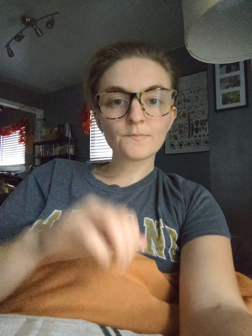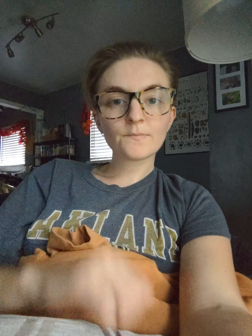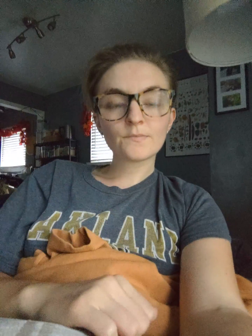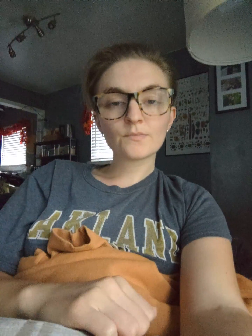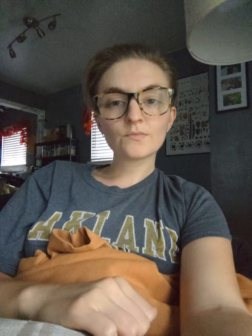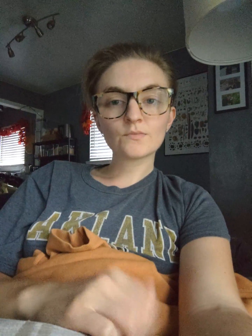butterfly